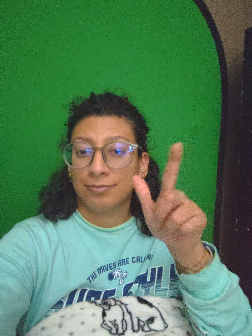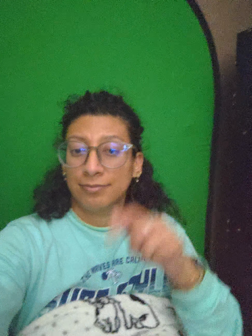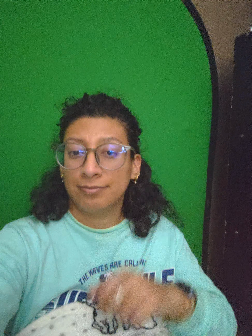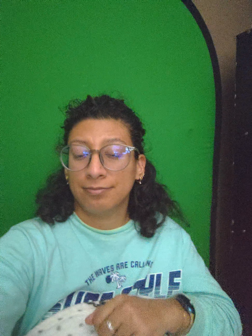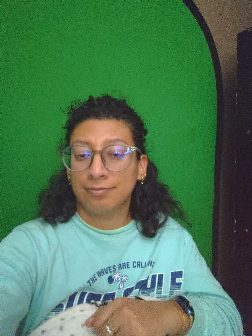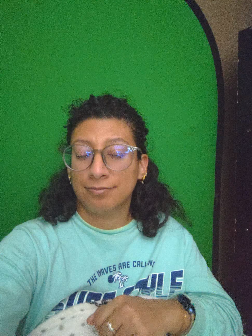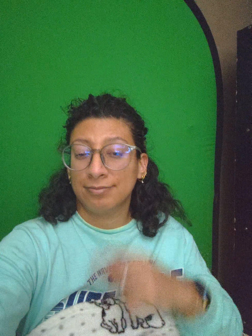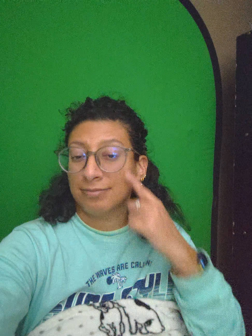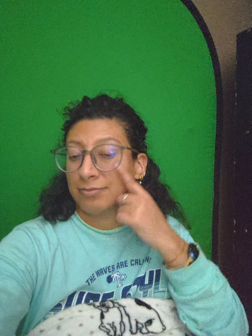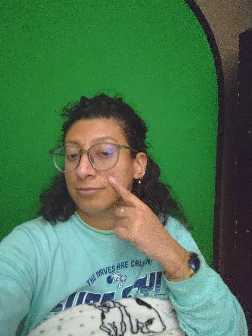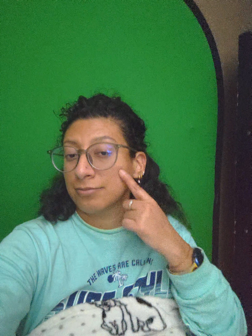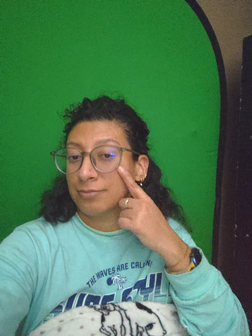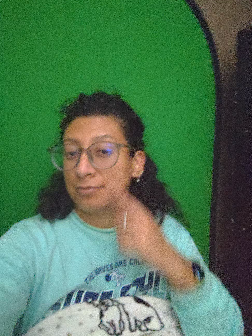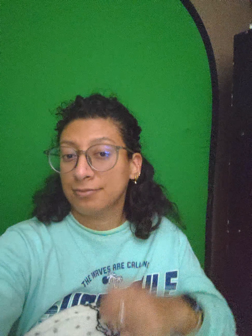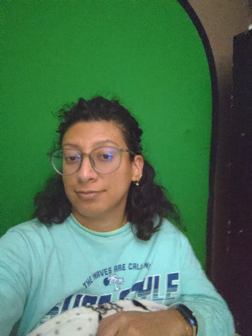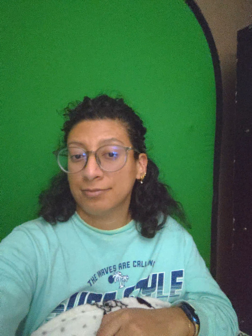cheek